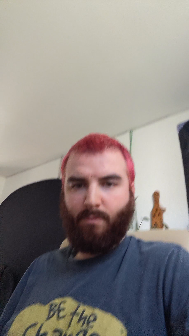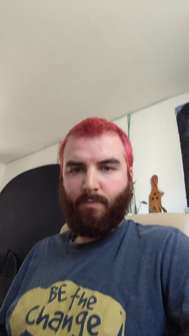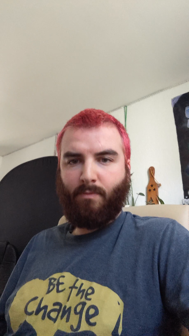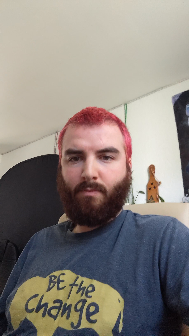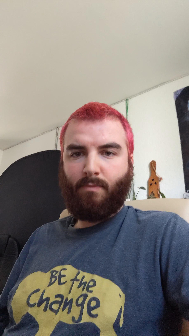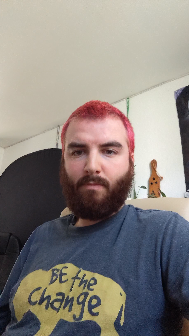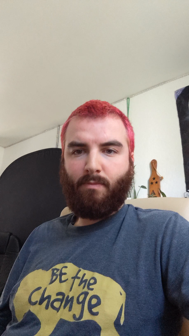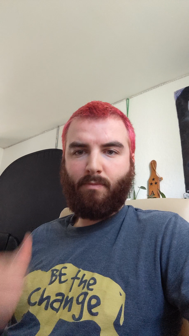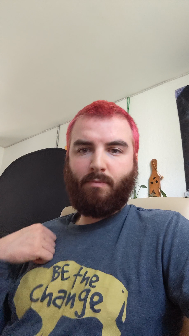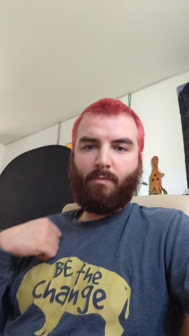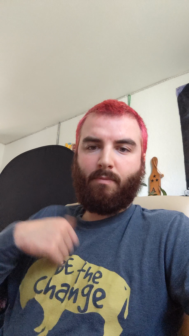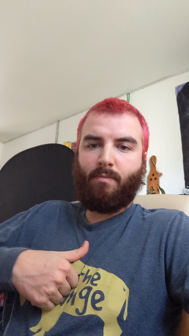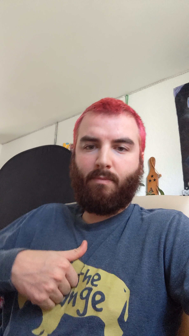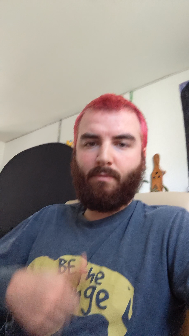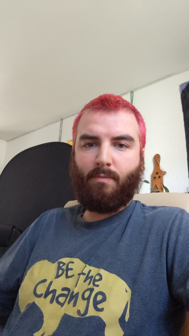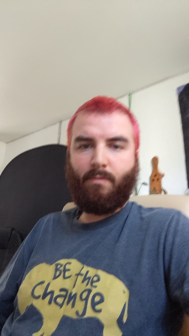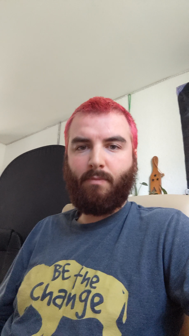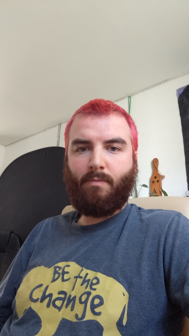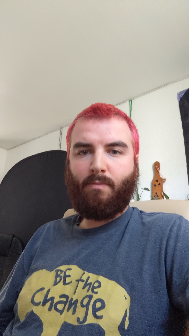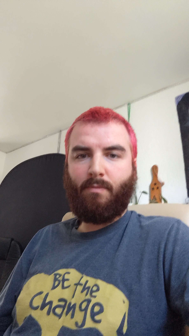coats